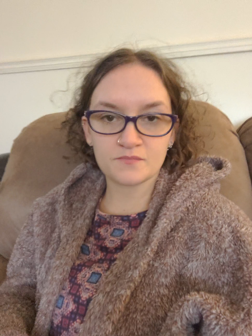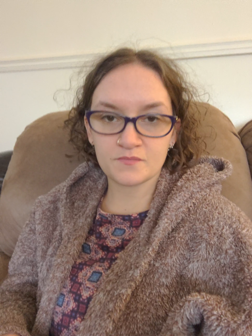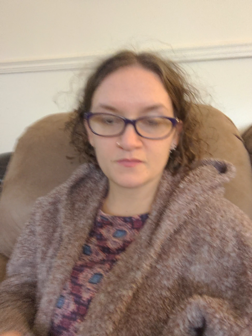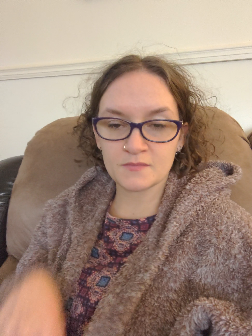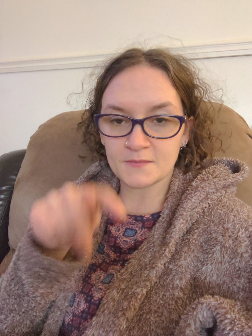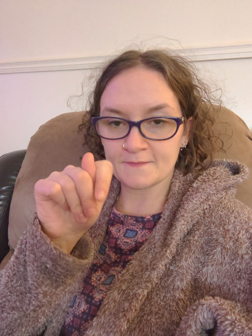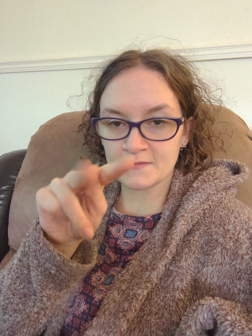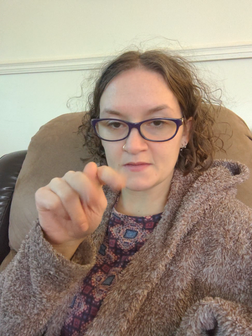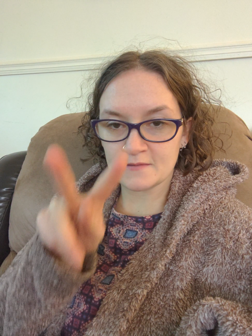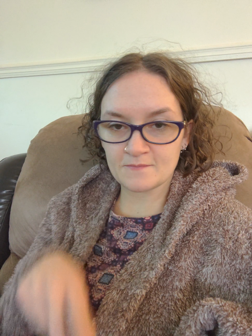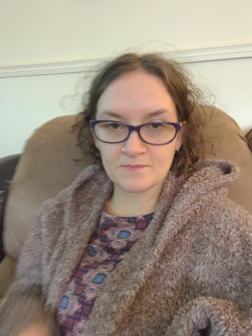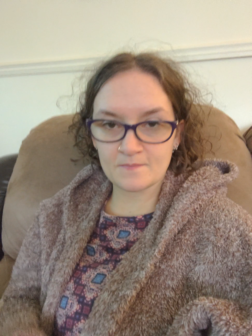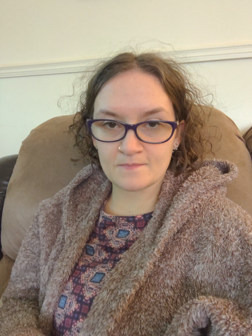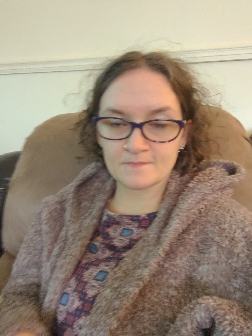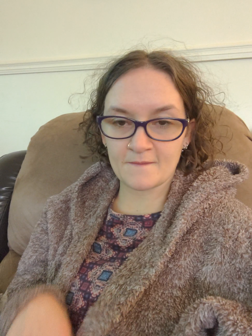TV